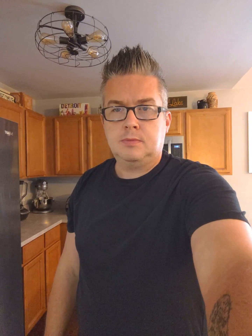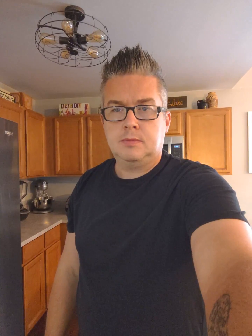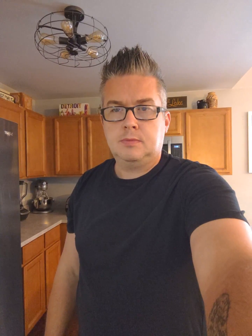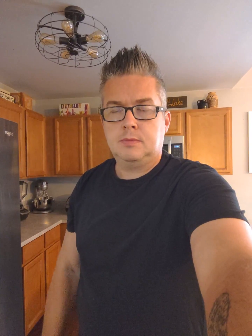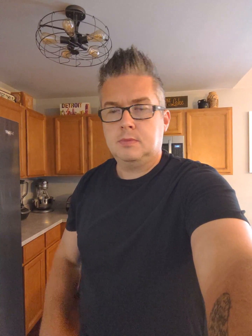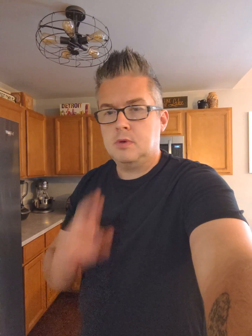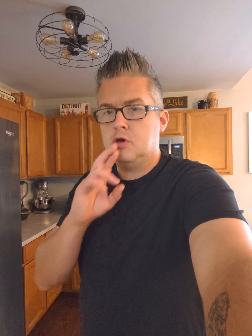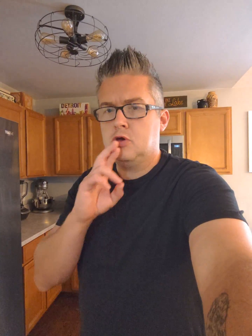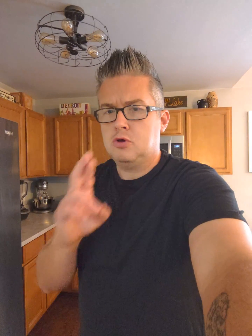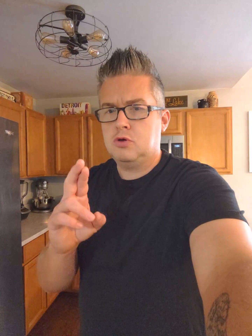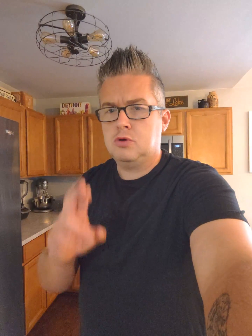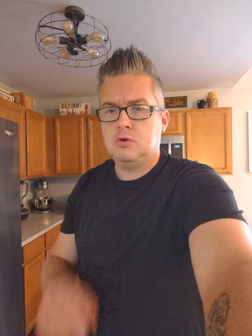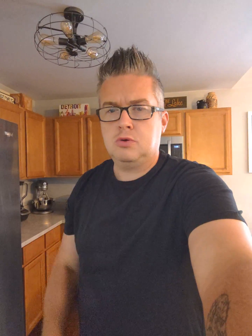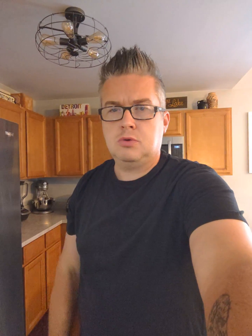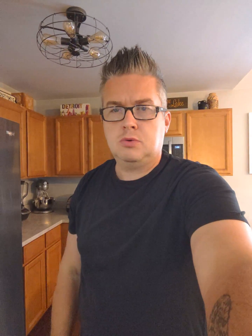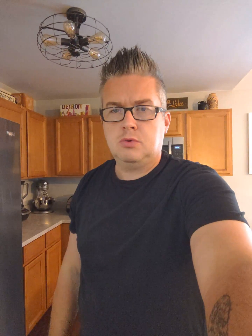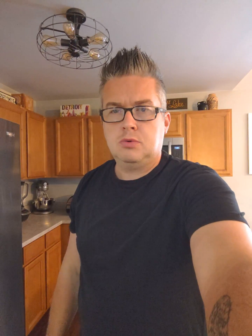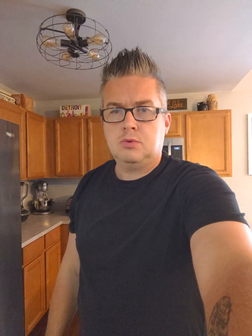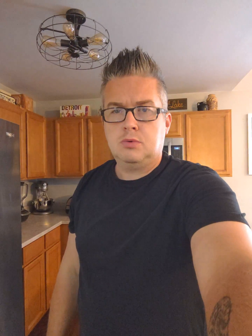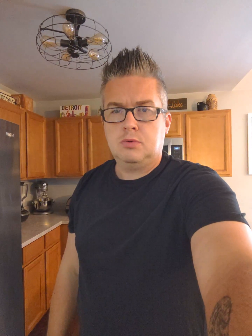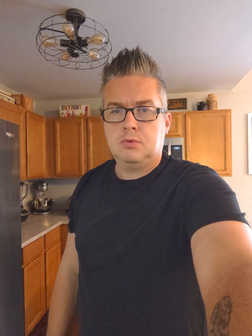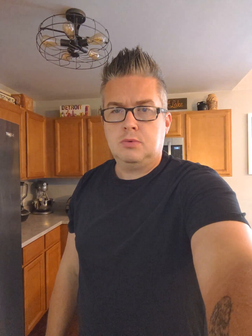are